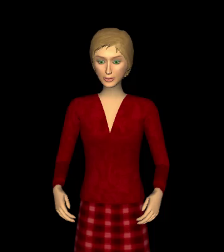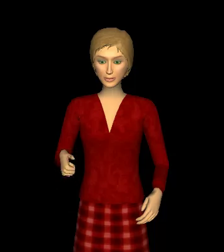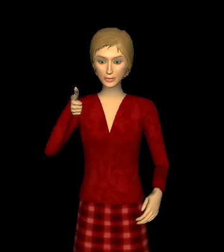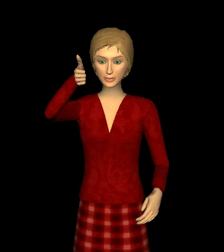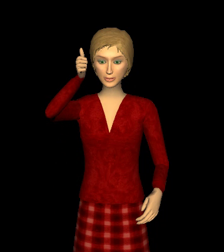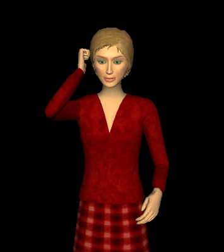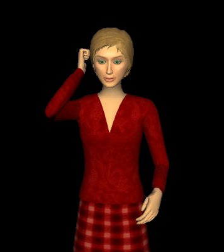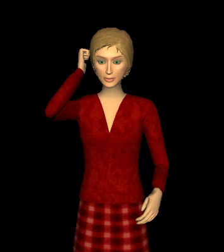أمس